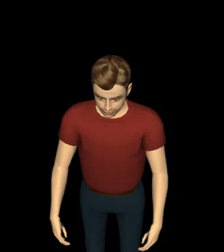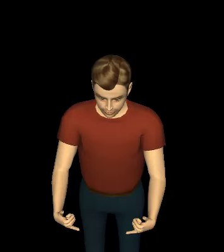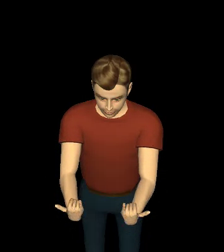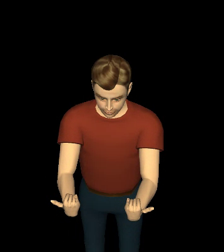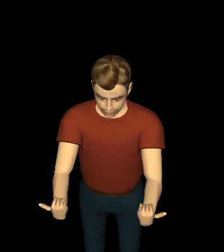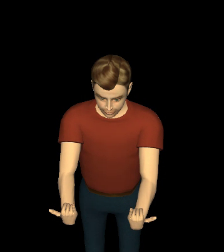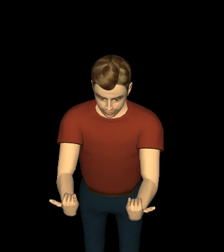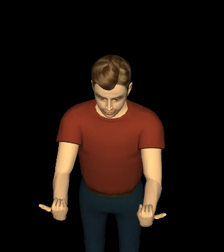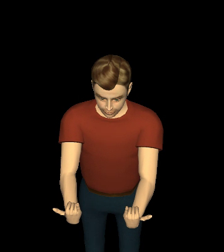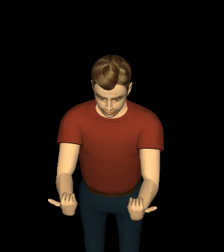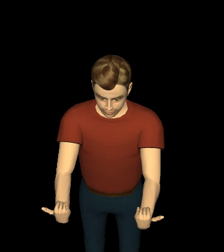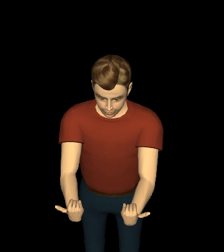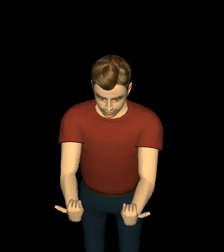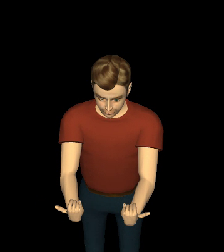لعبة